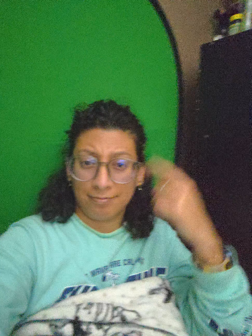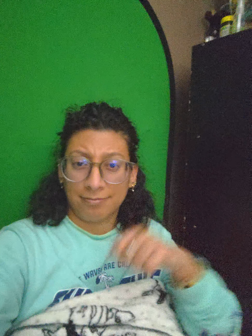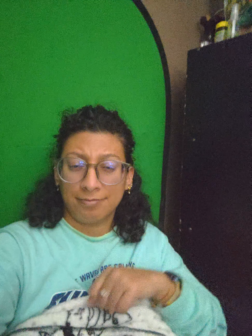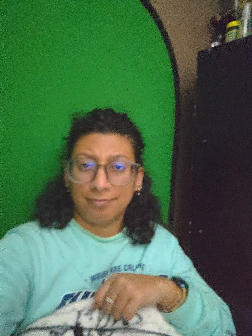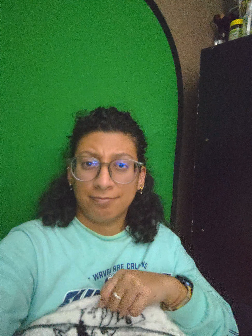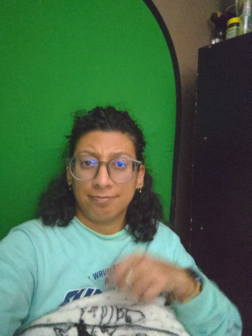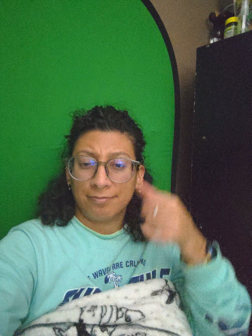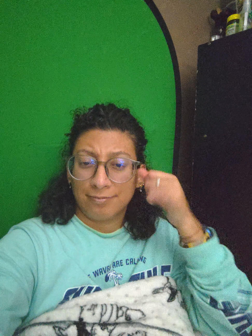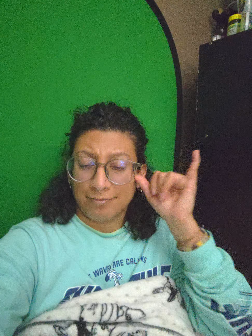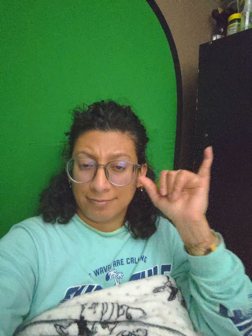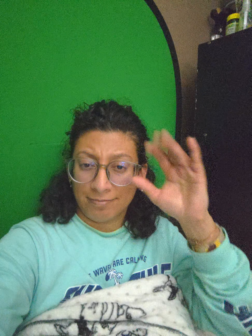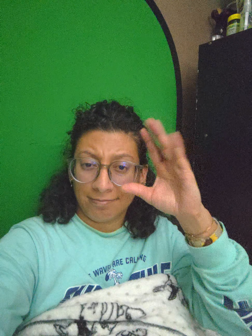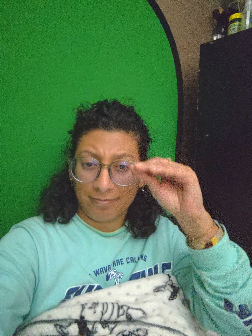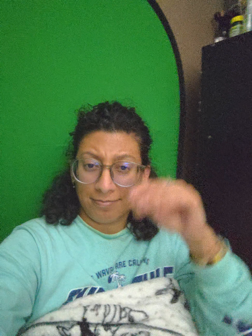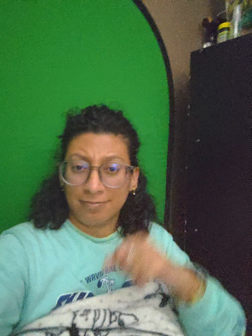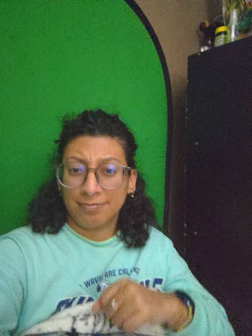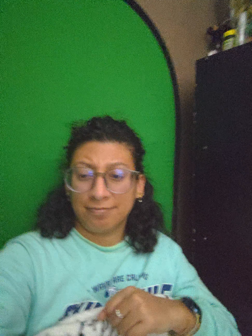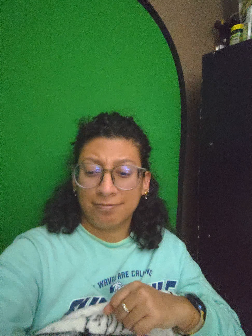cowboy